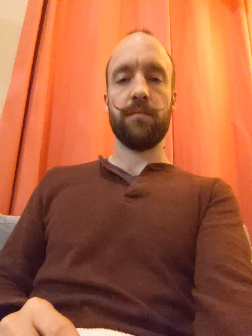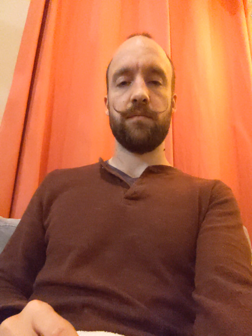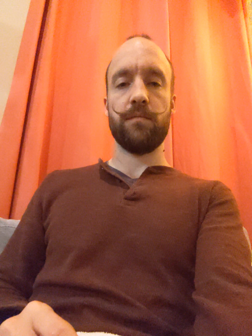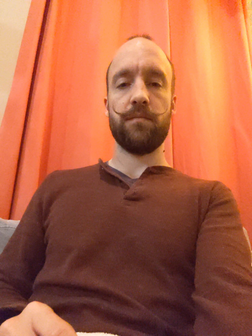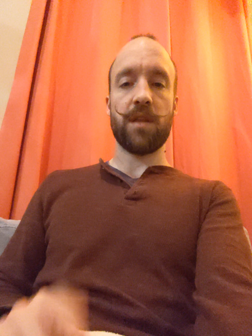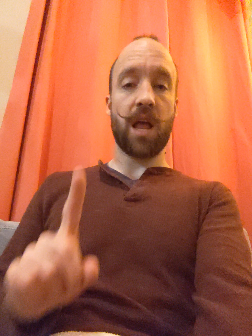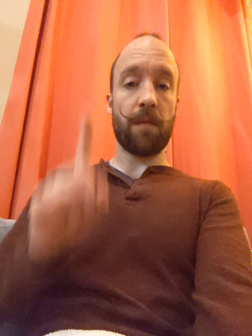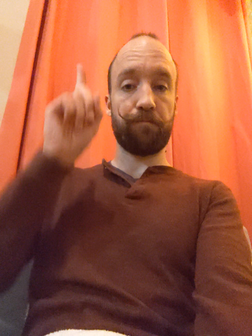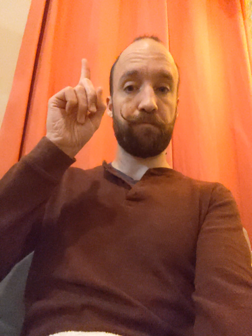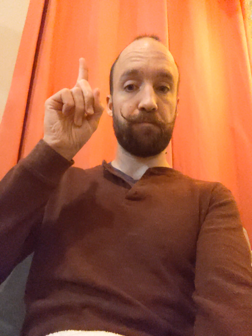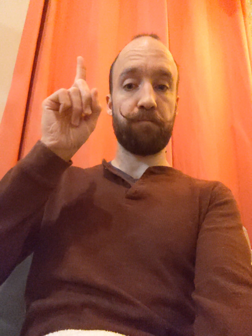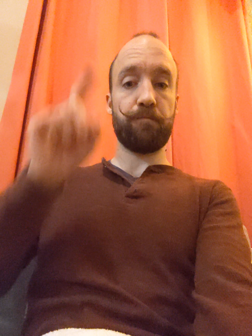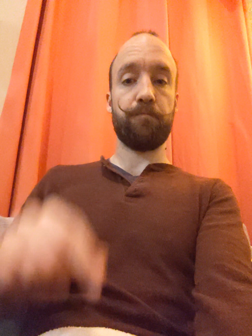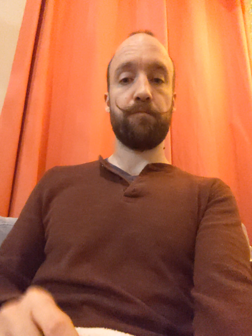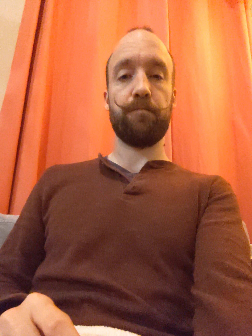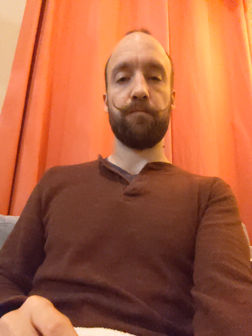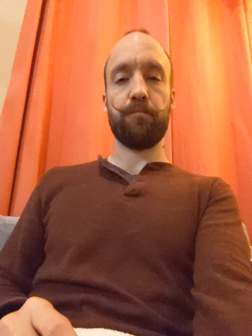up